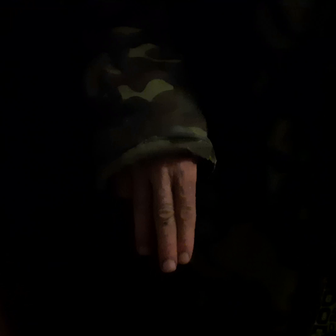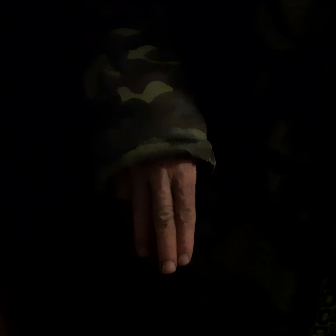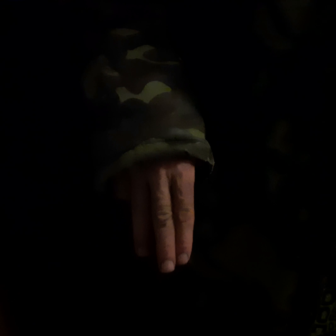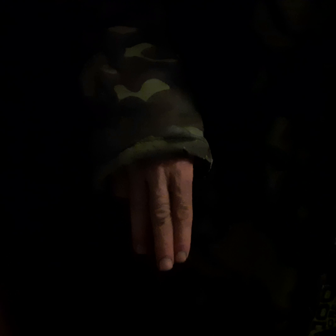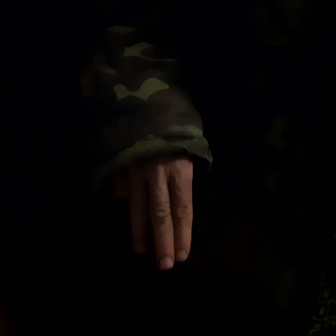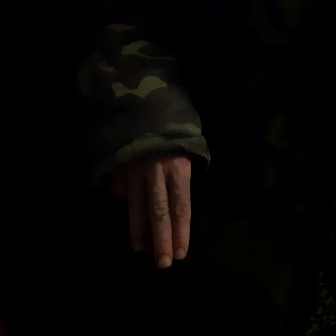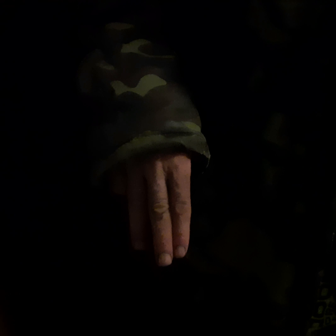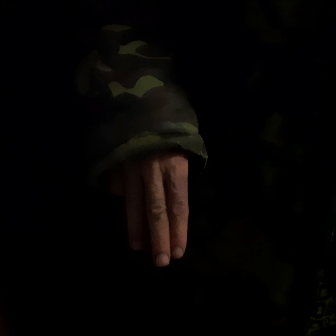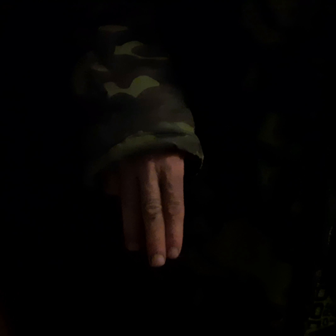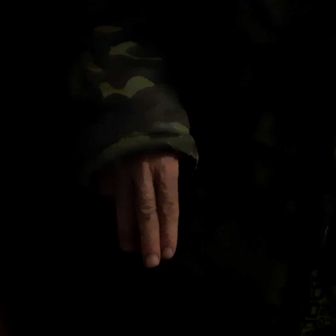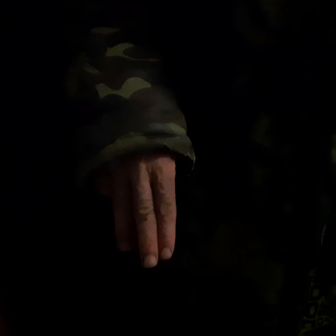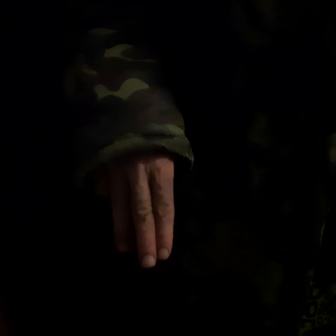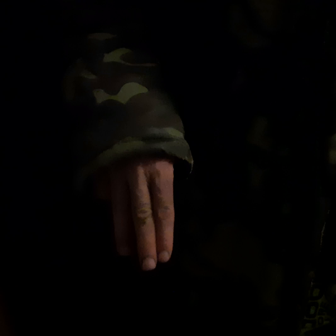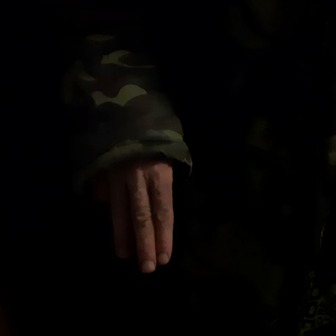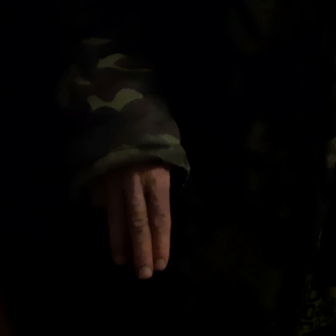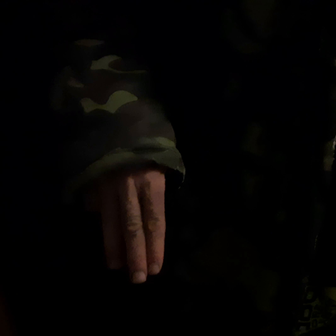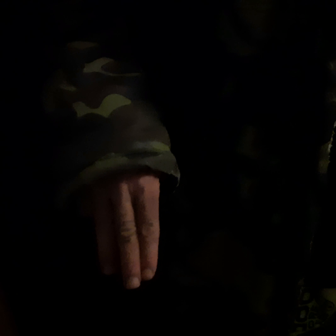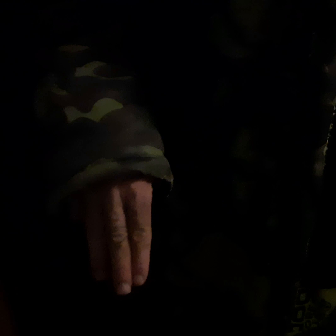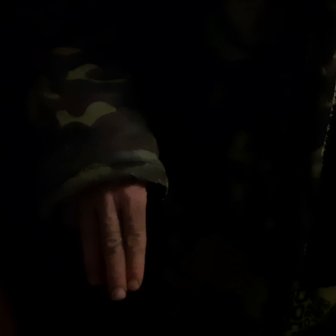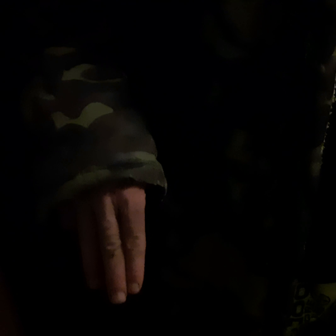Т